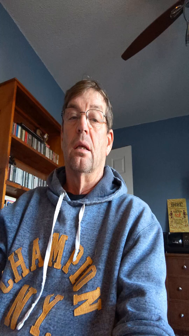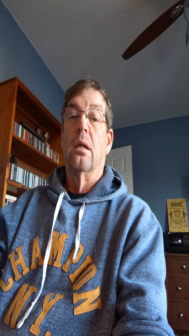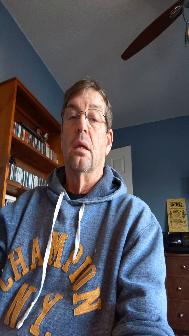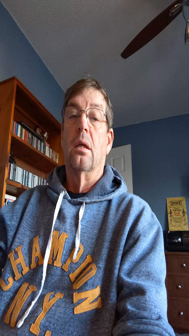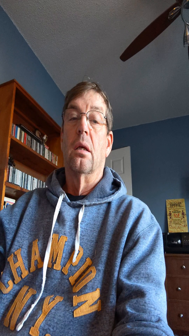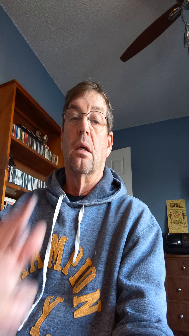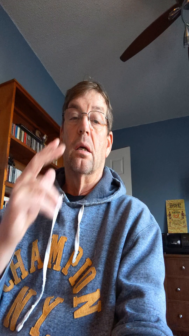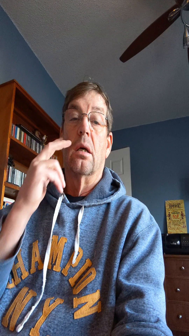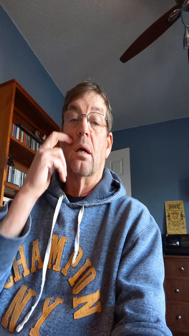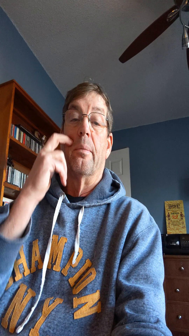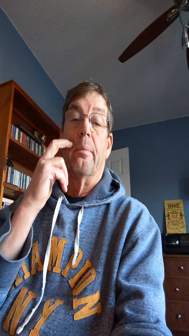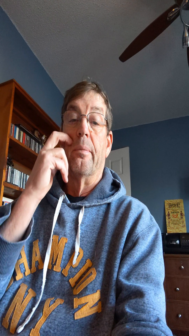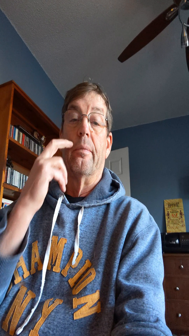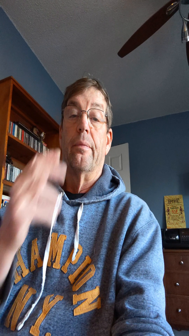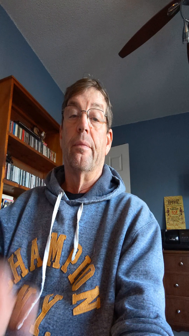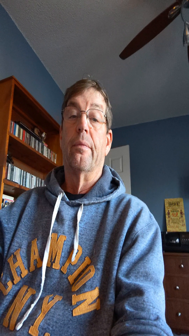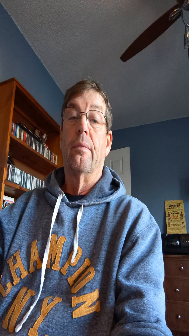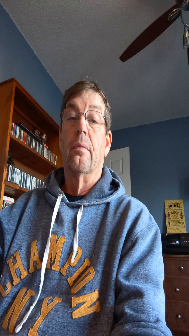gum